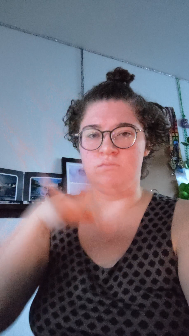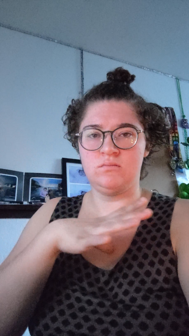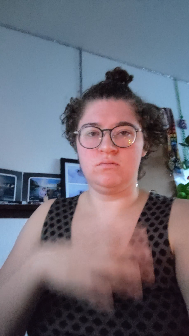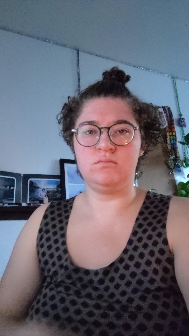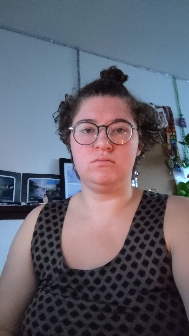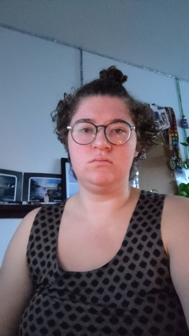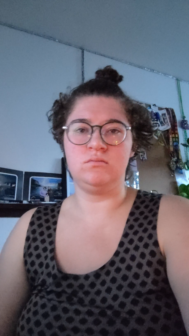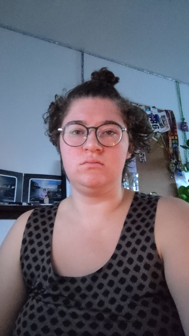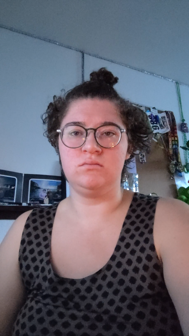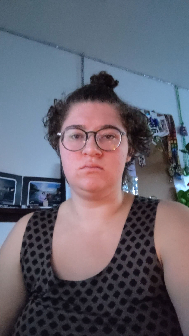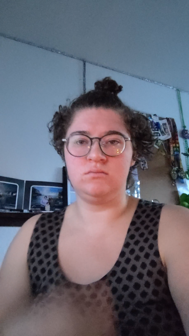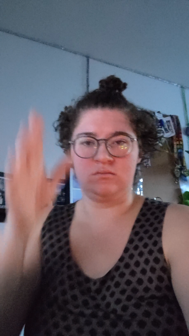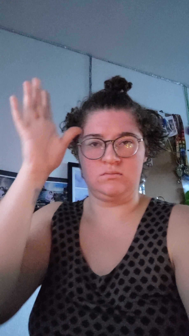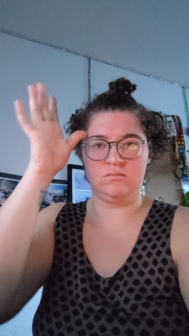moose